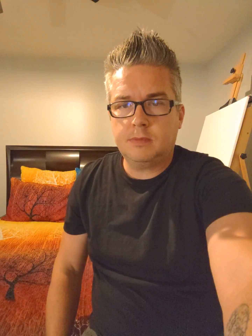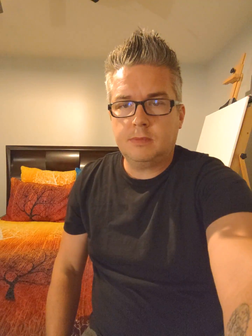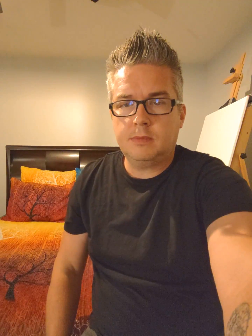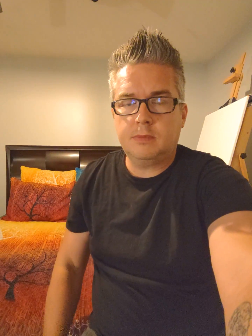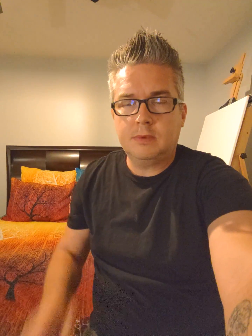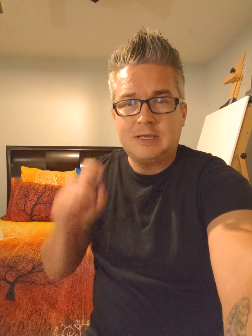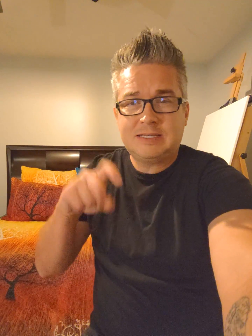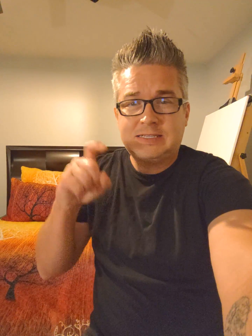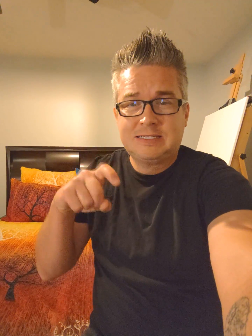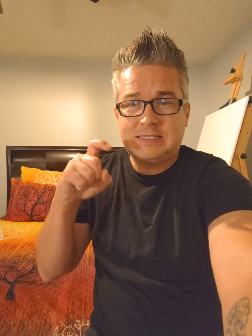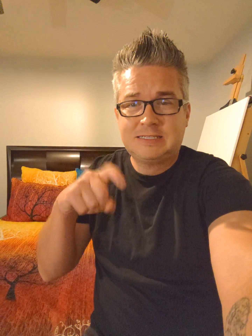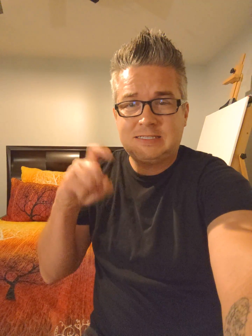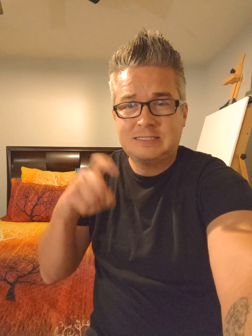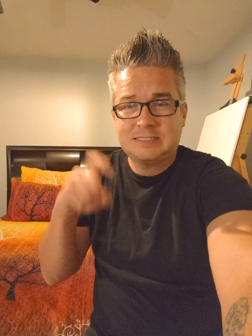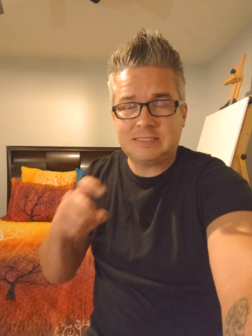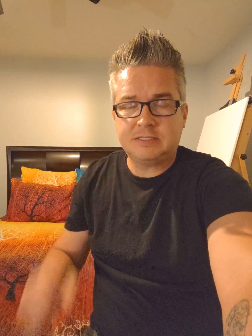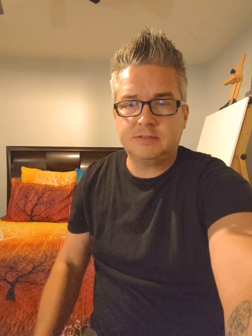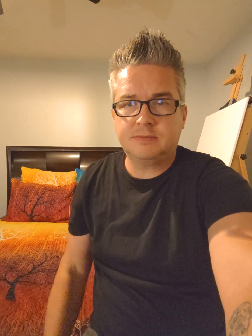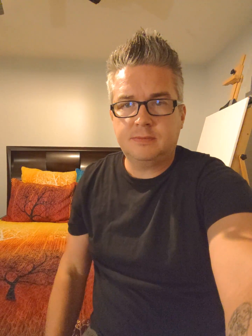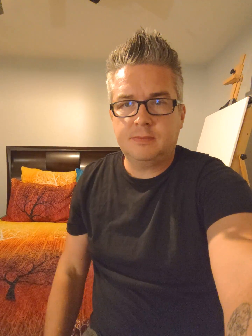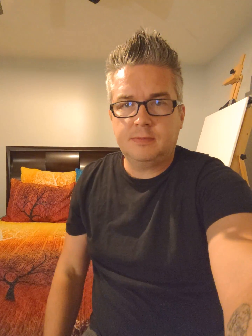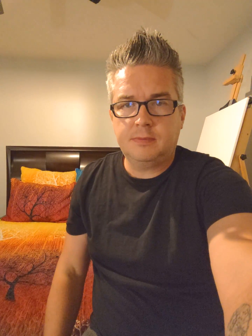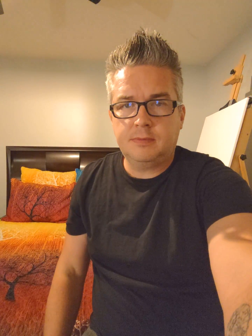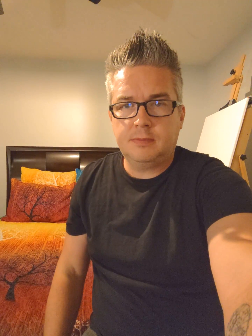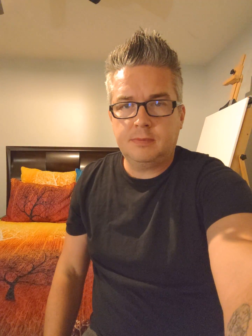need